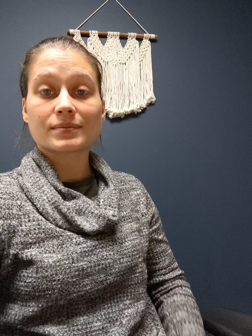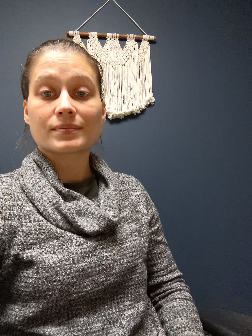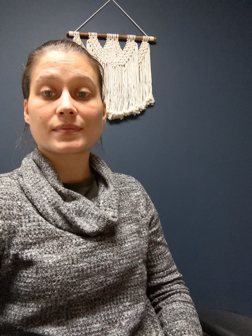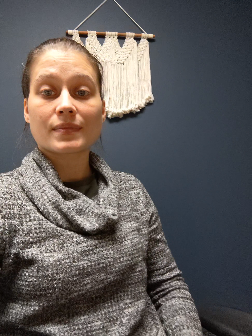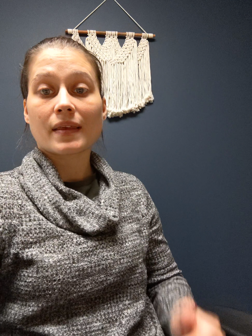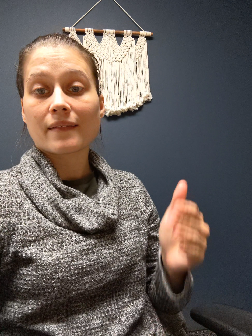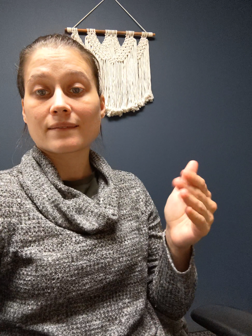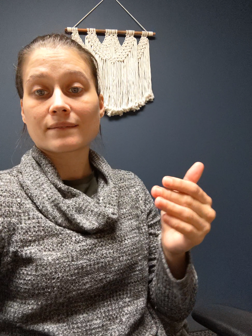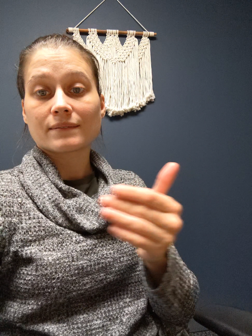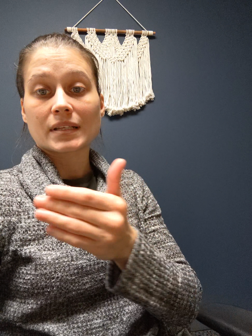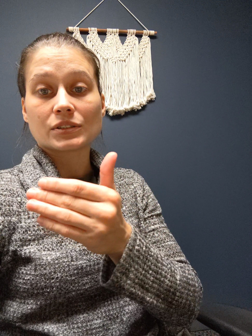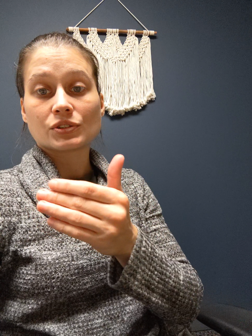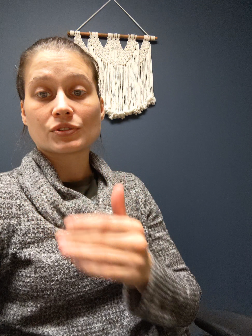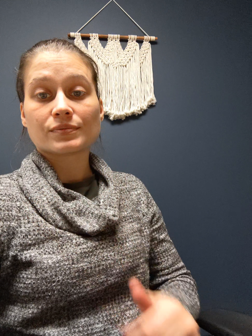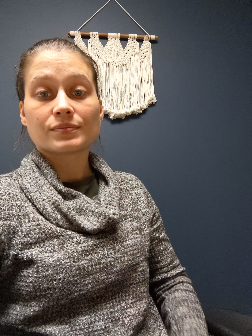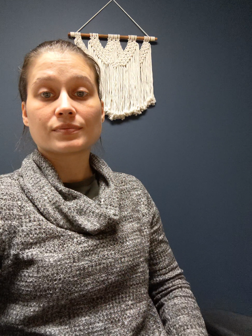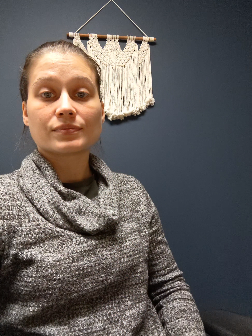fish